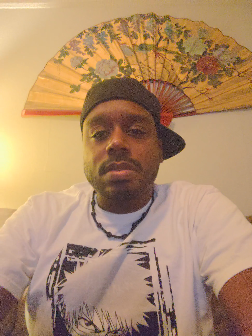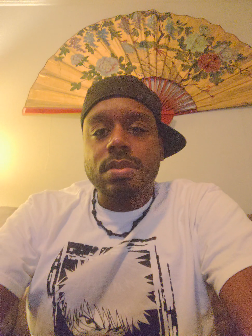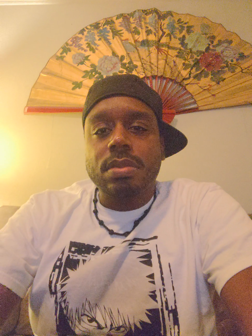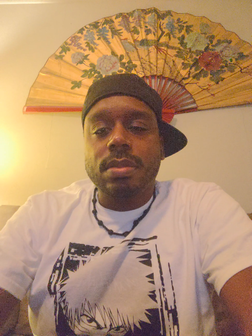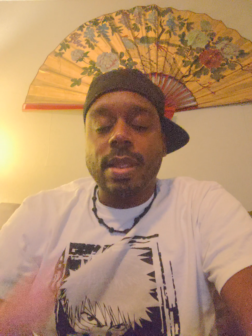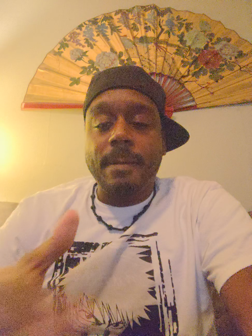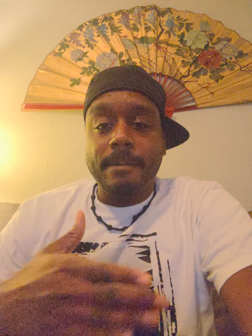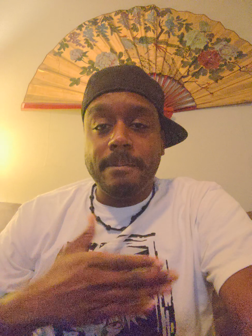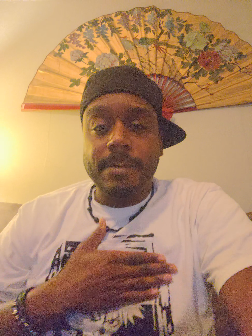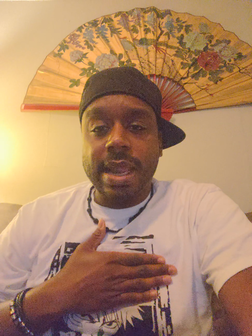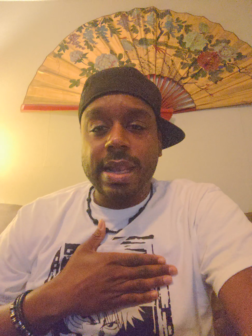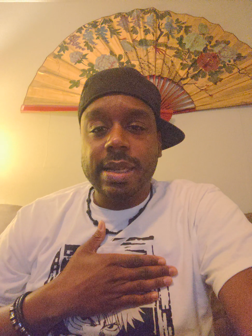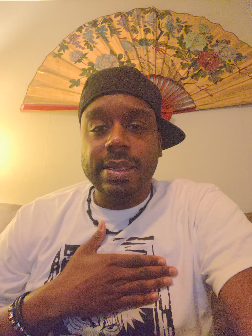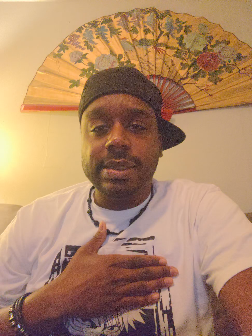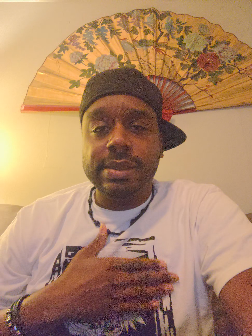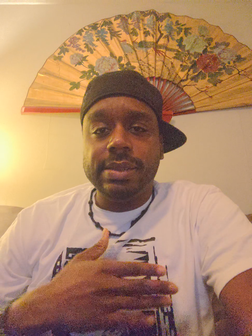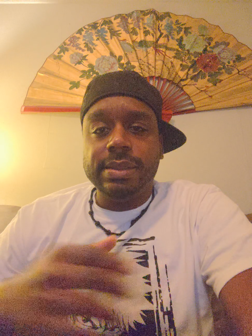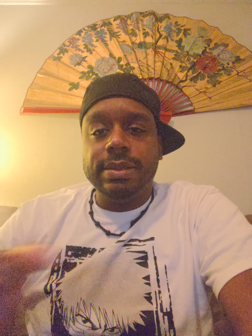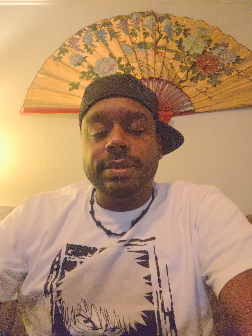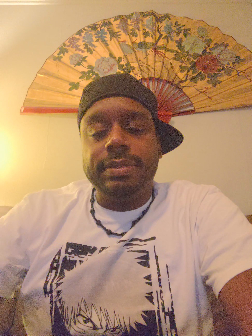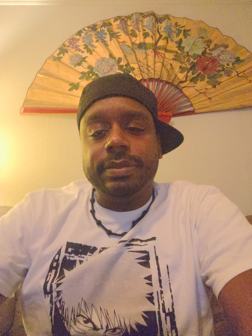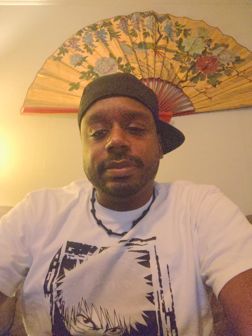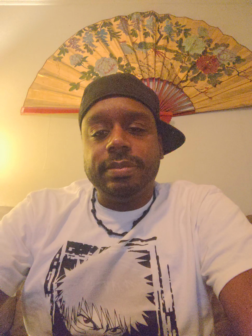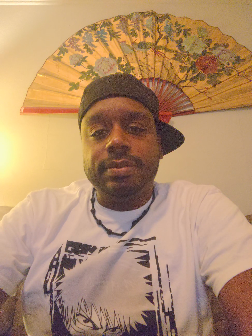my